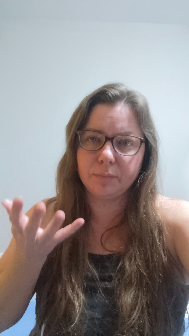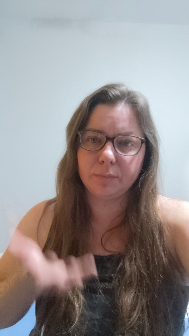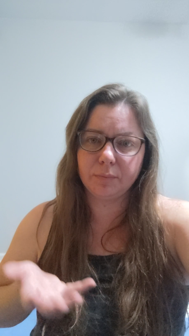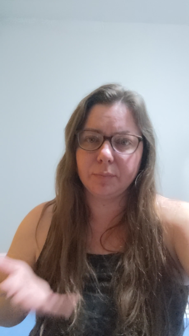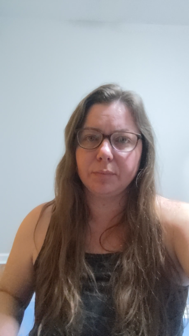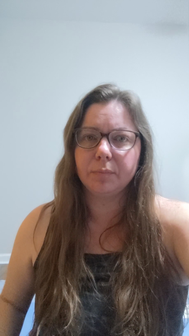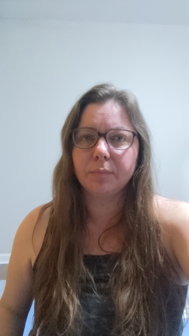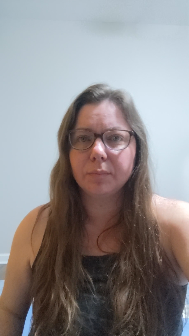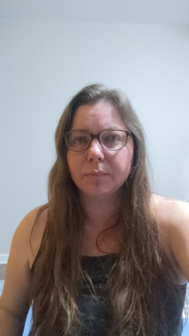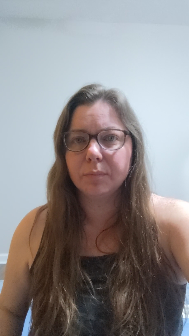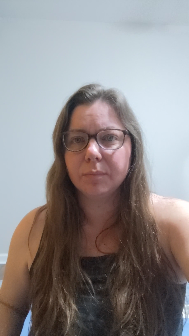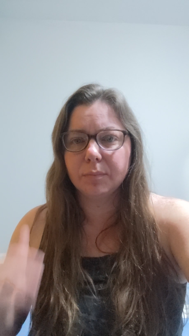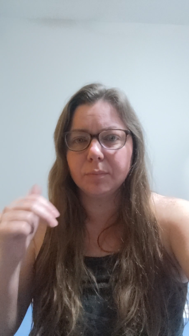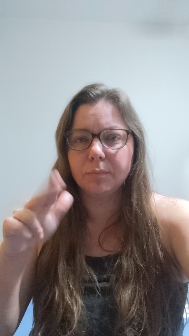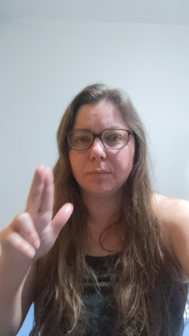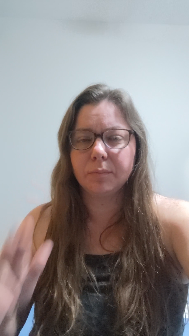lick